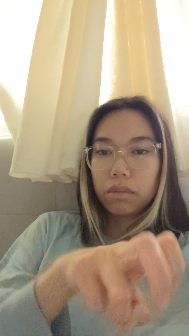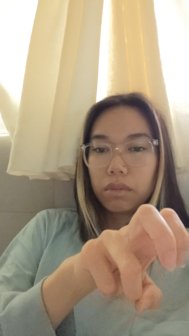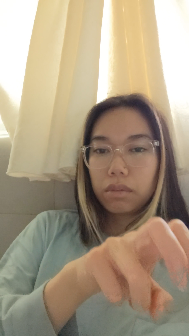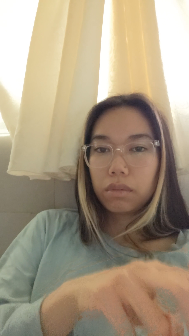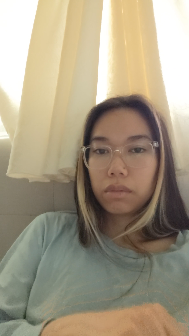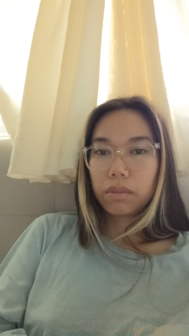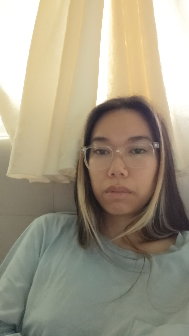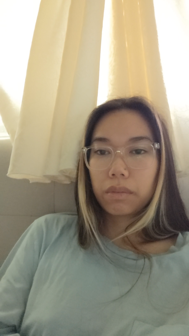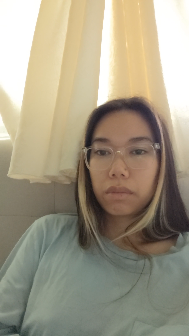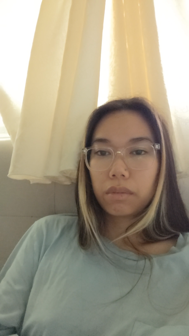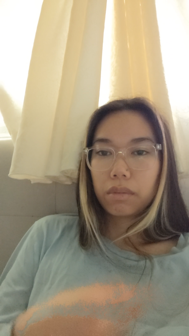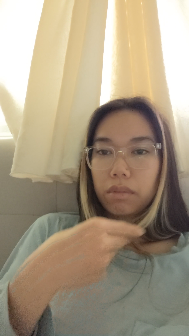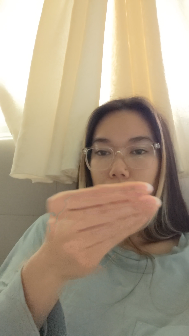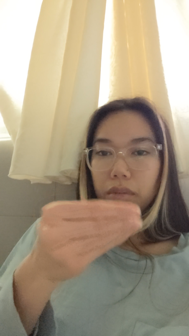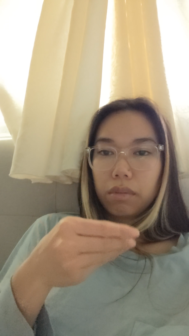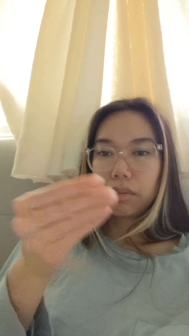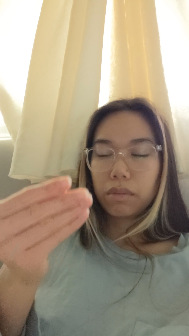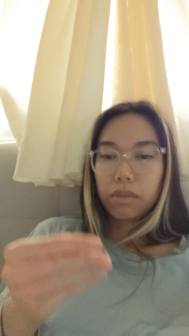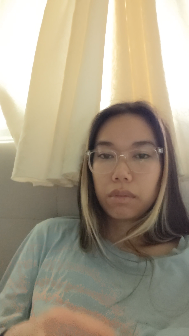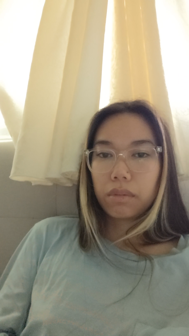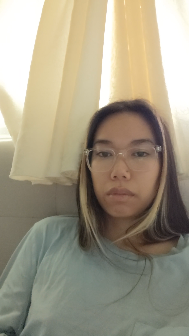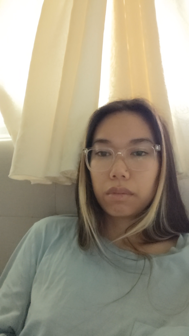buy